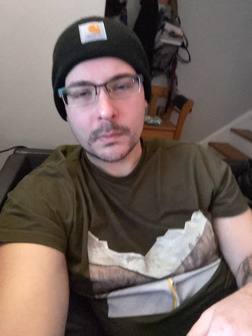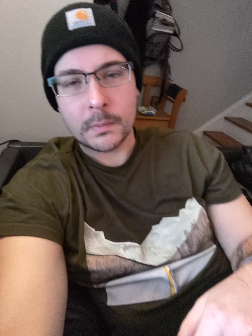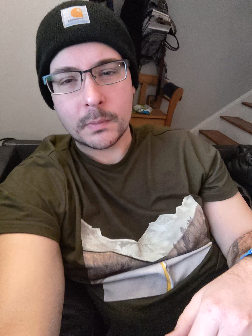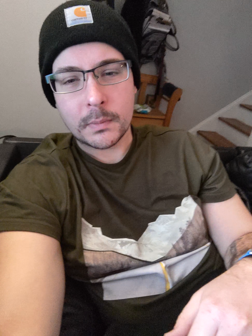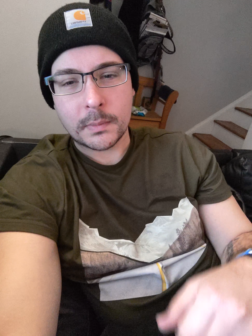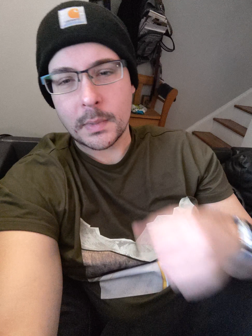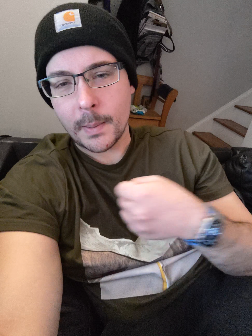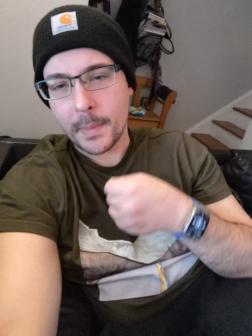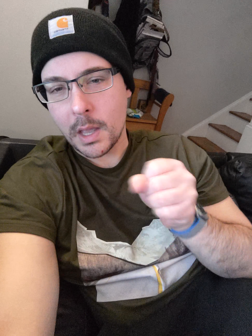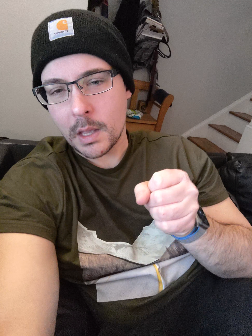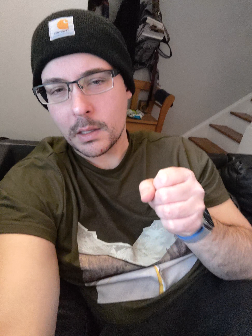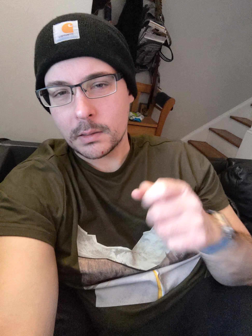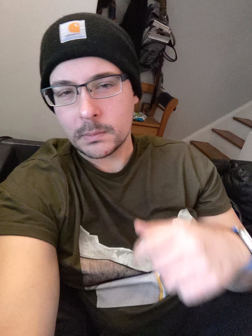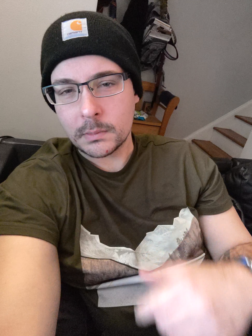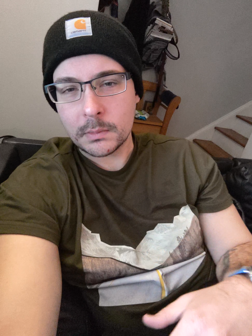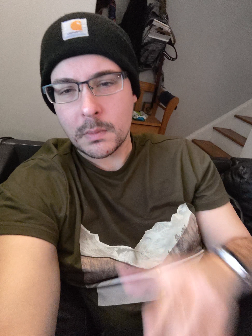make